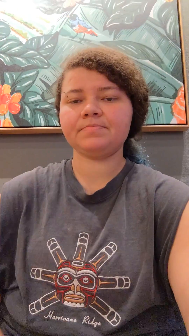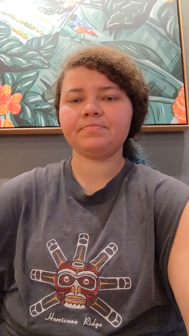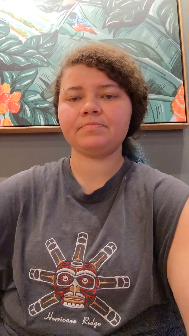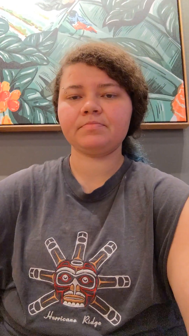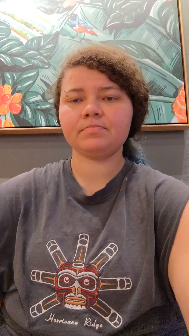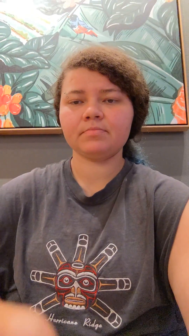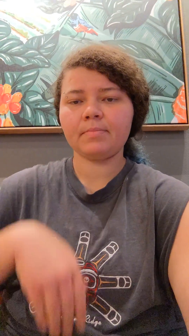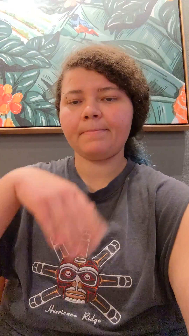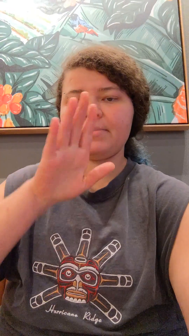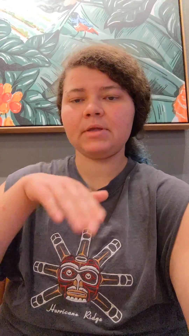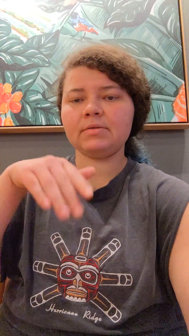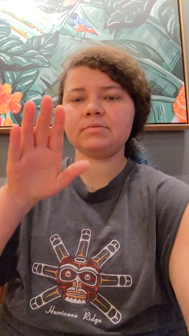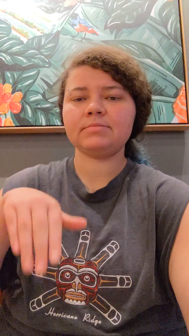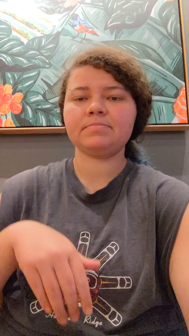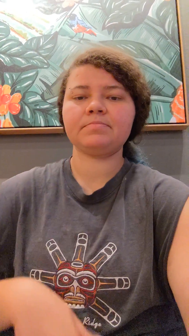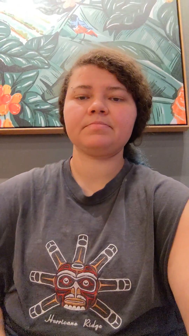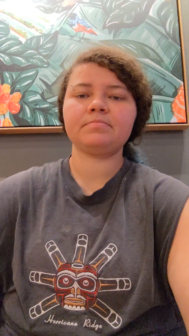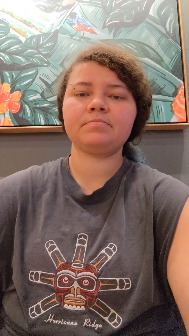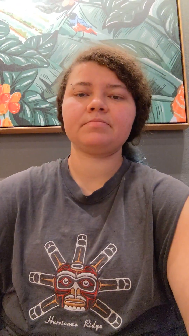paint